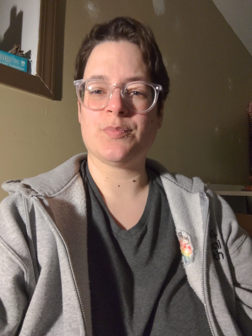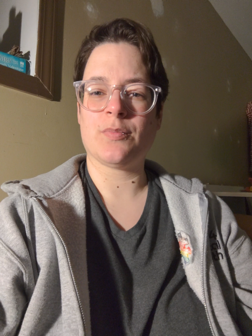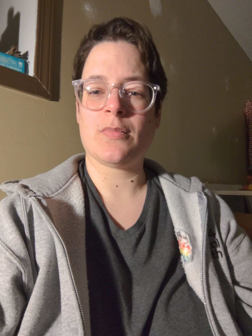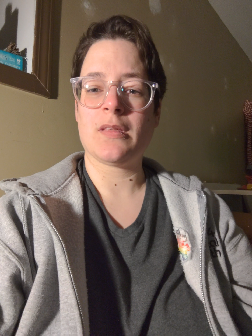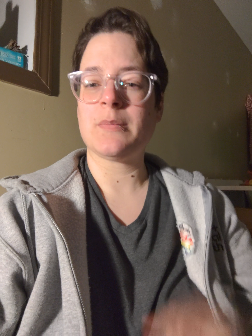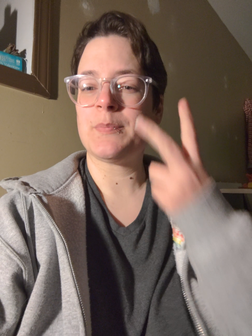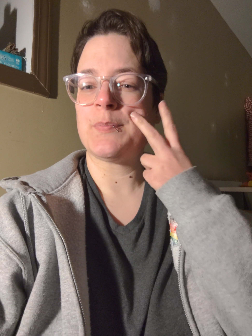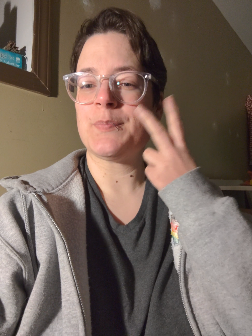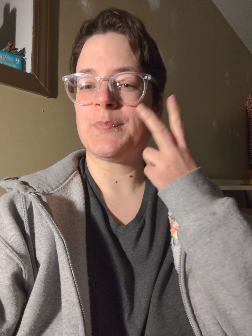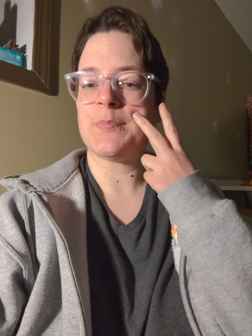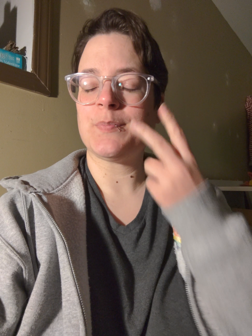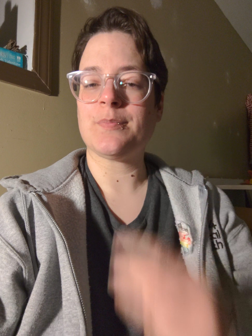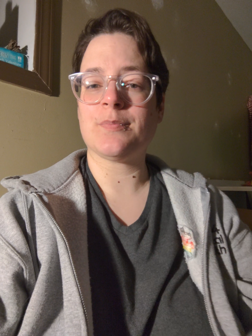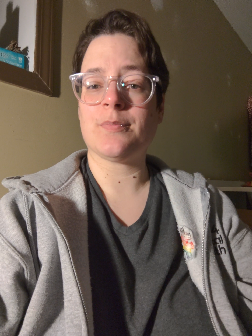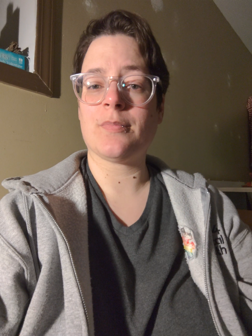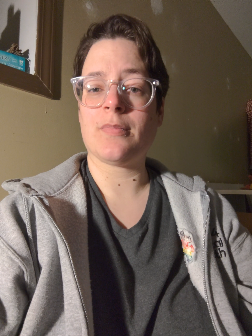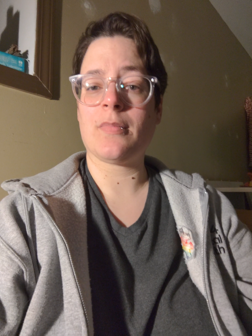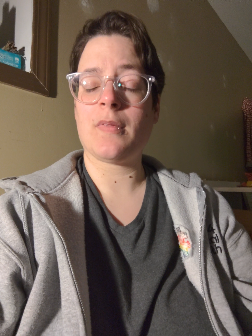see